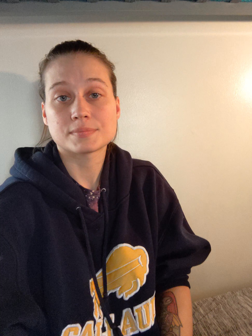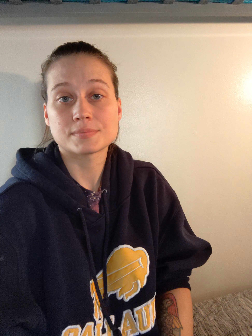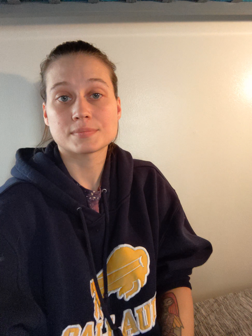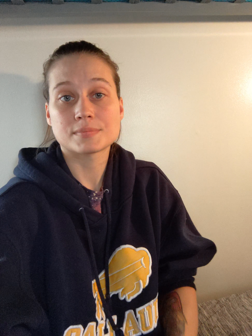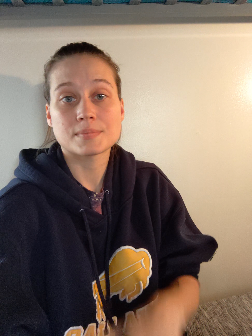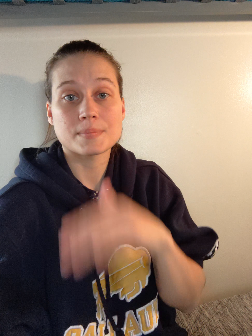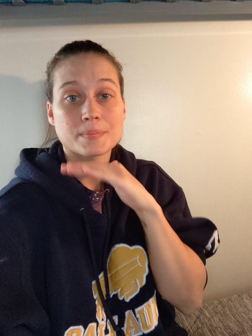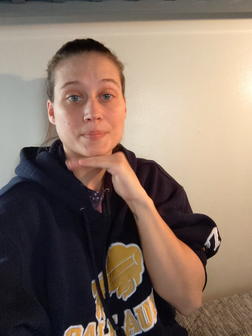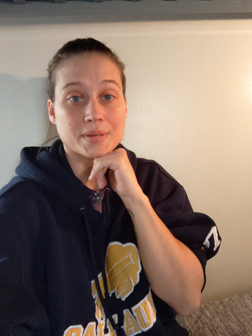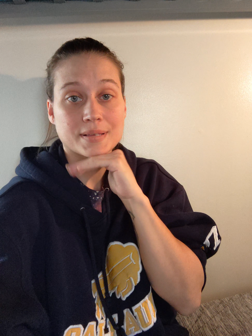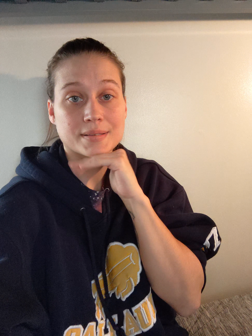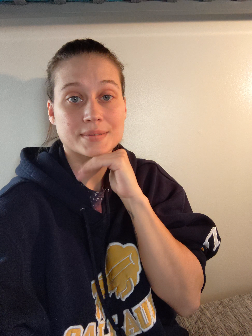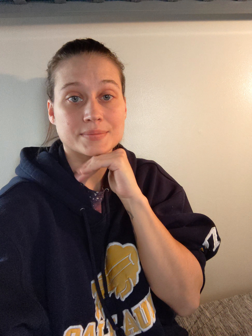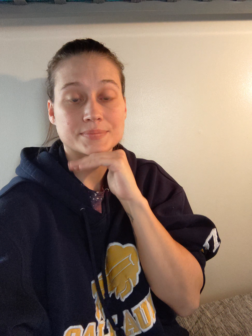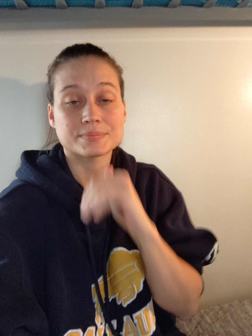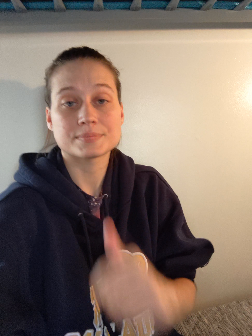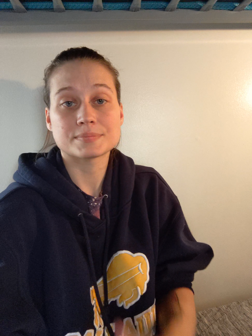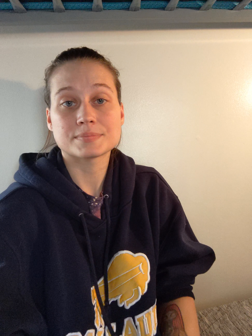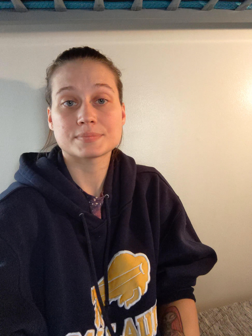pig